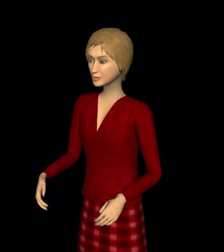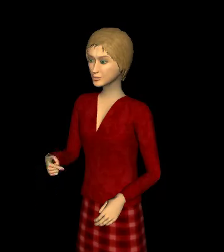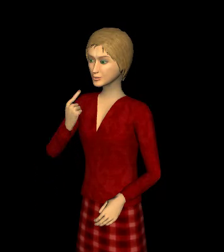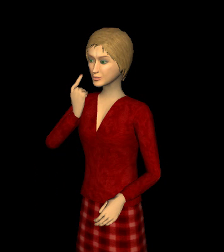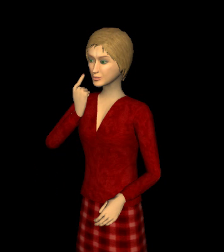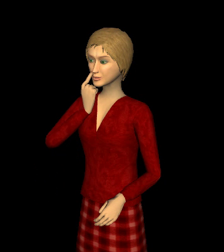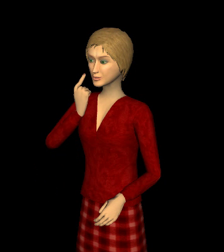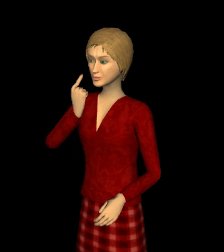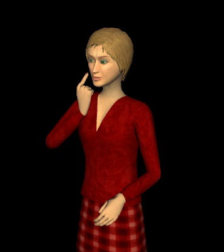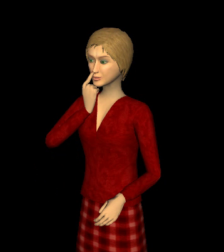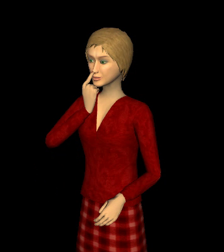أنف